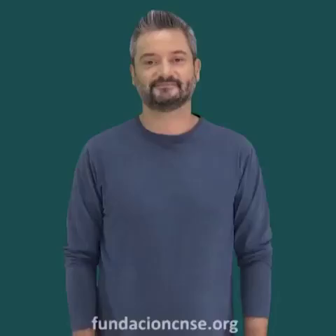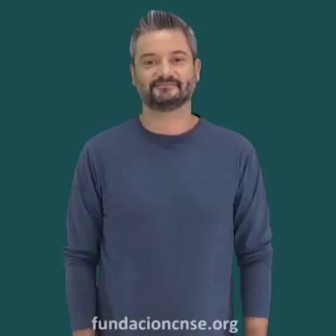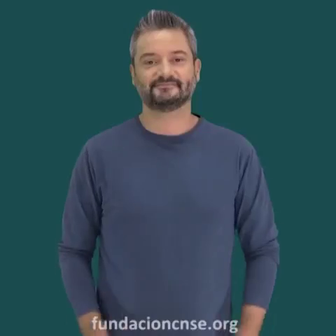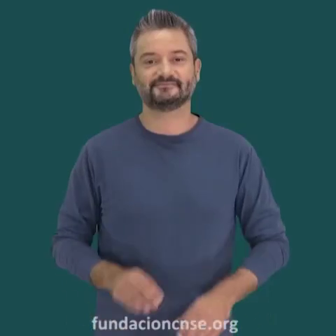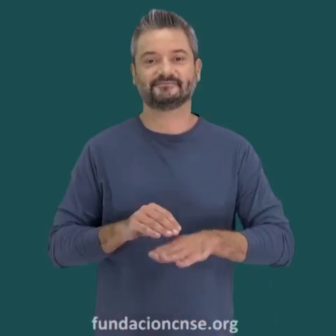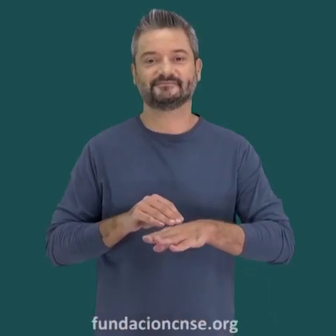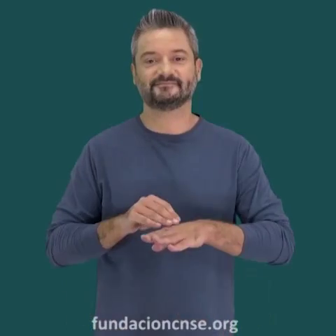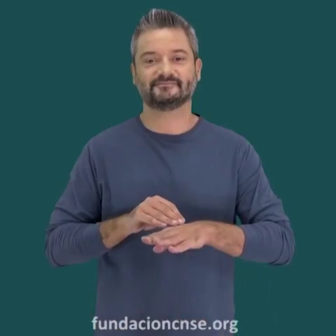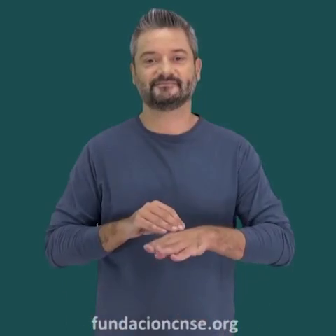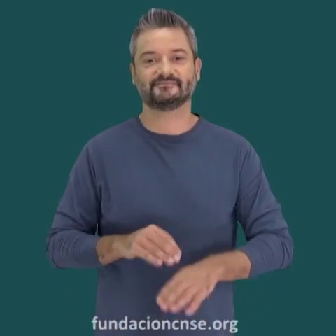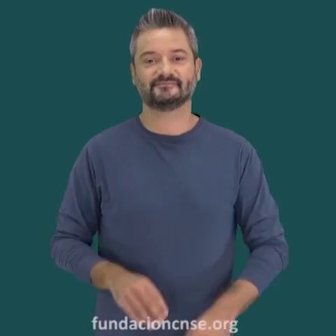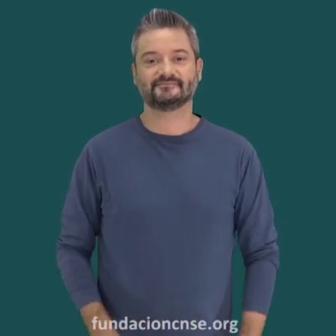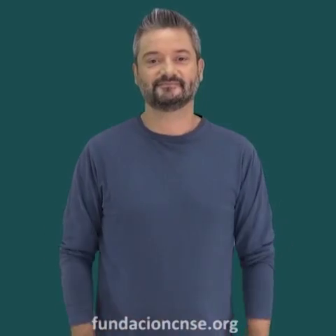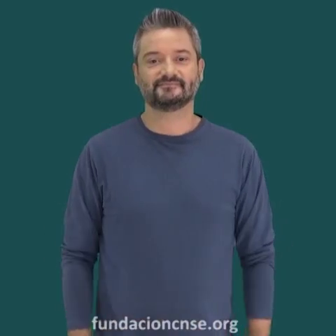alcohol